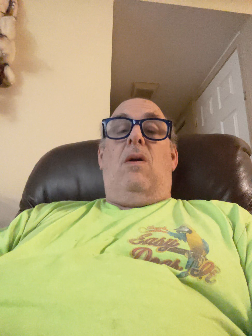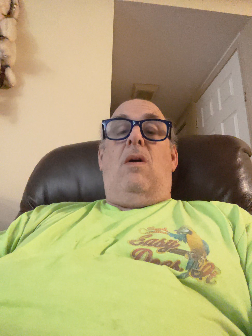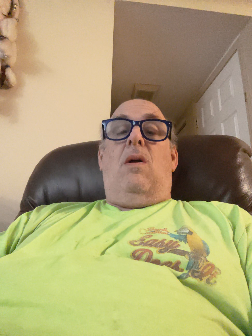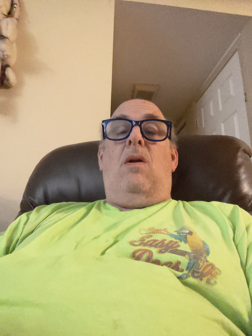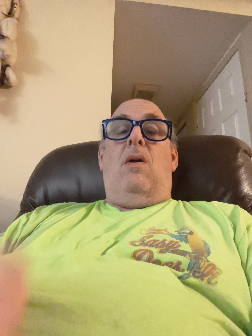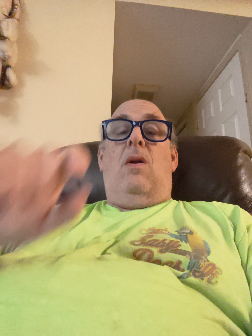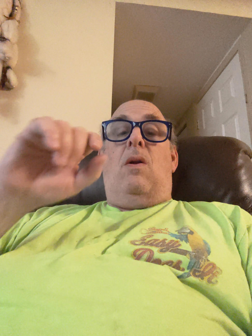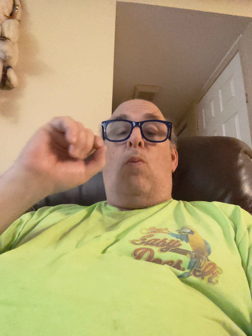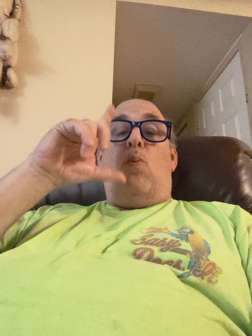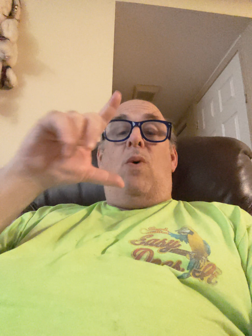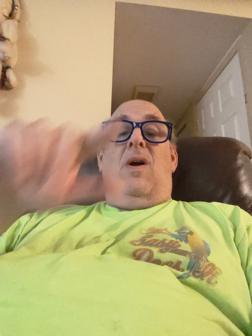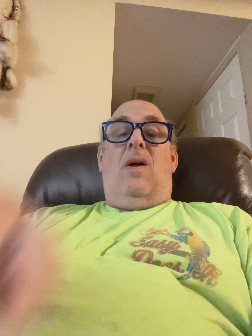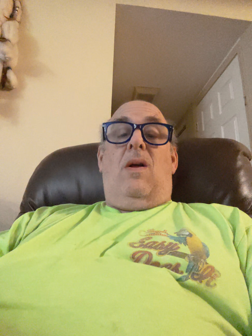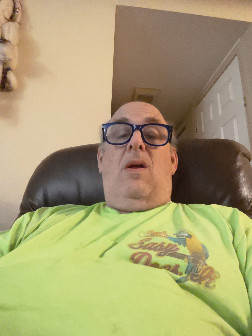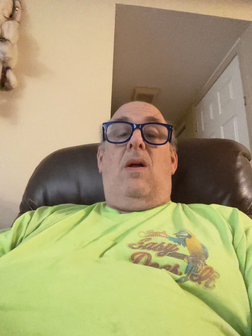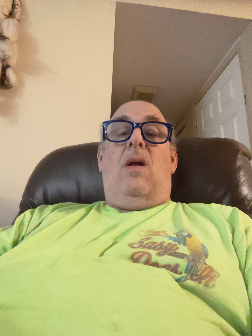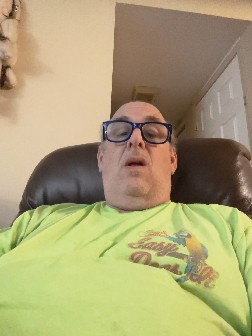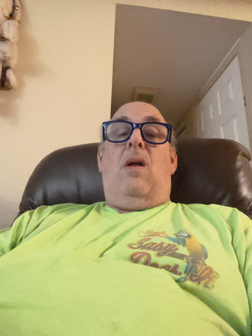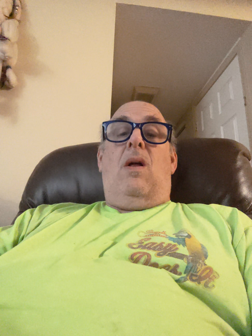awake